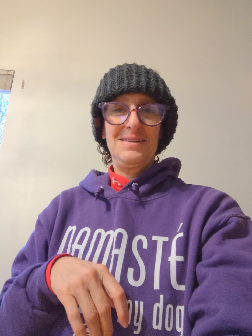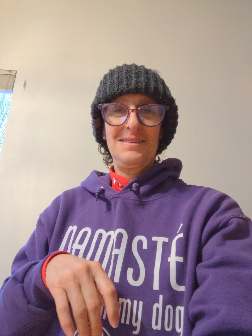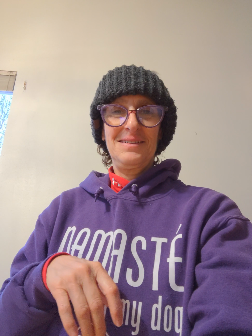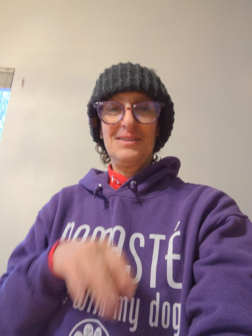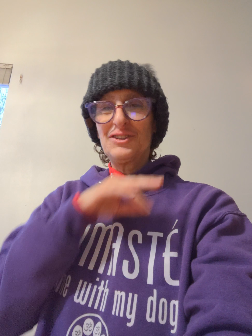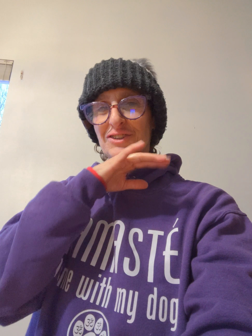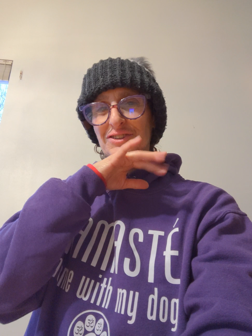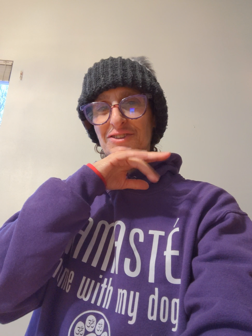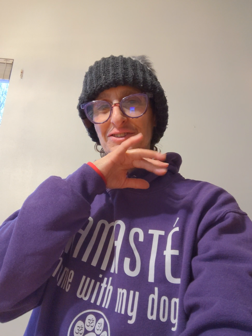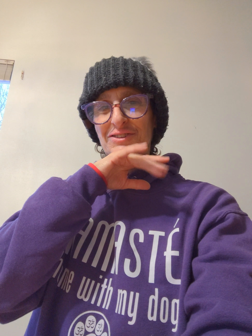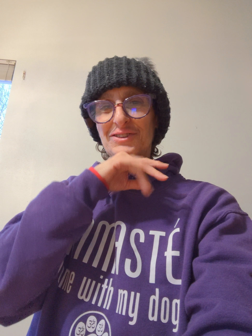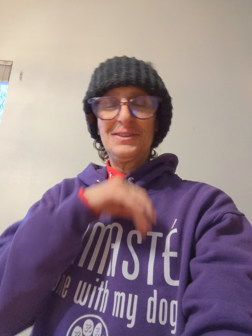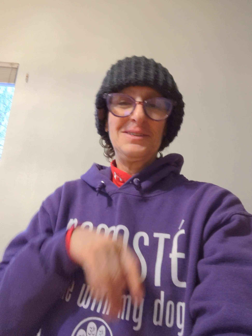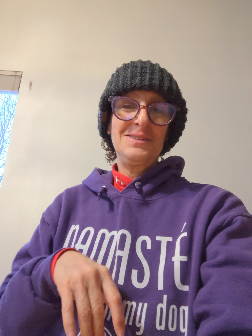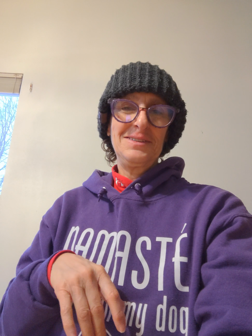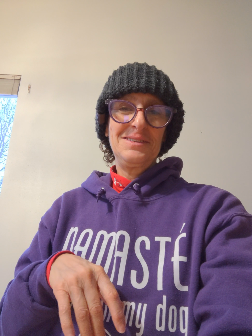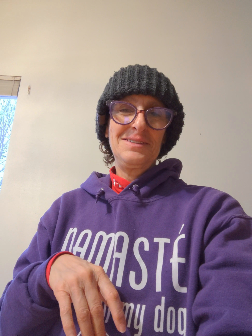dirty